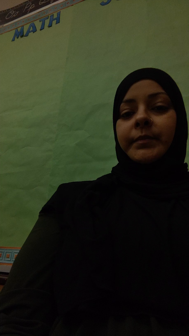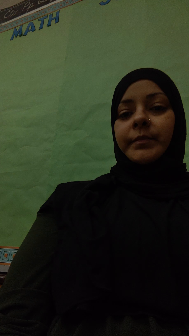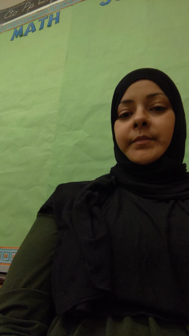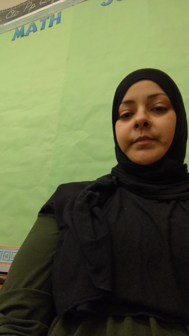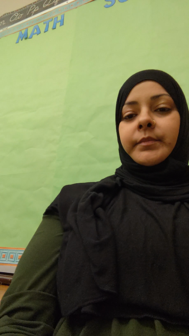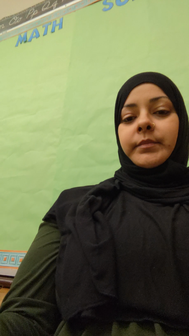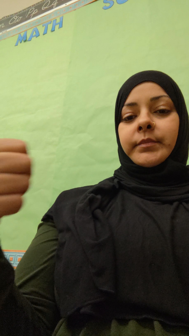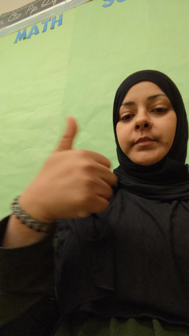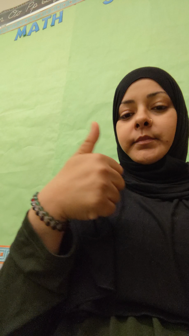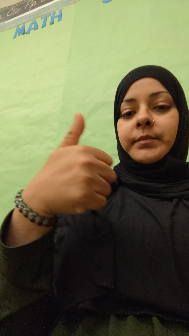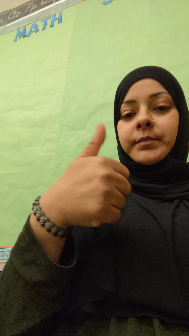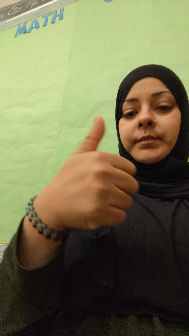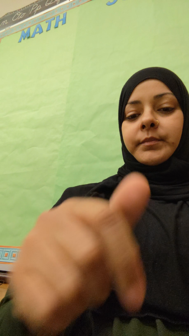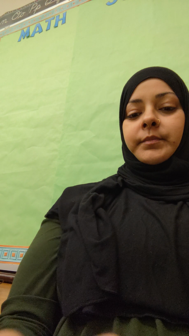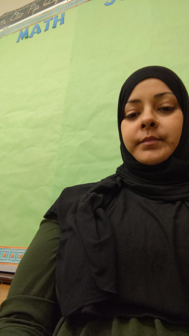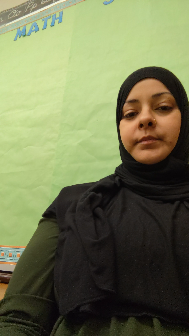game